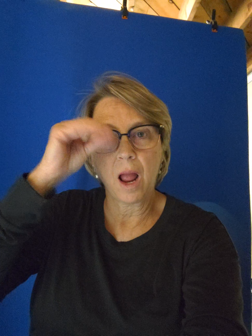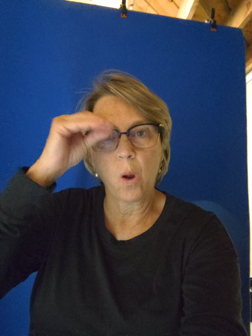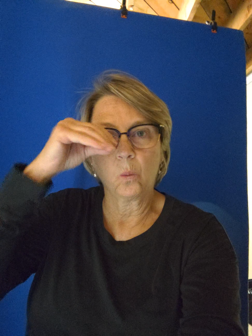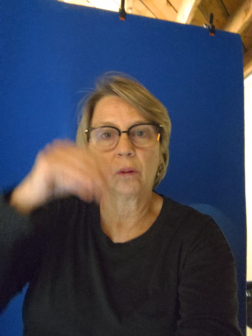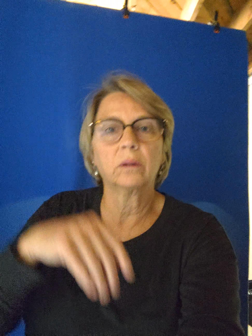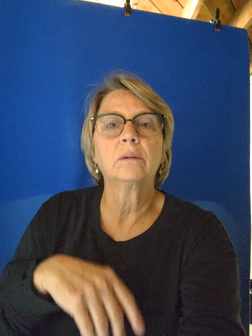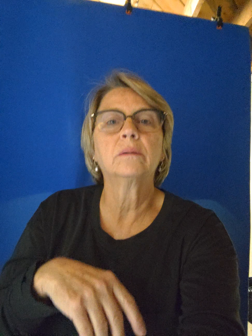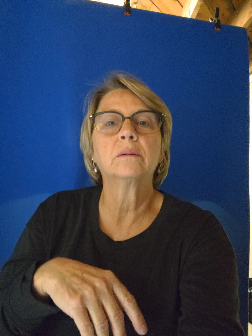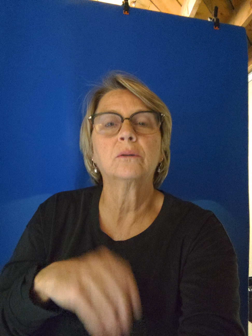owl